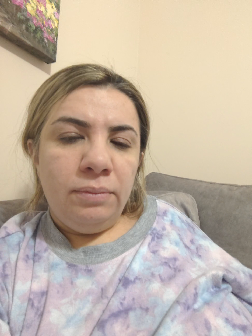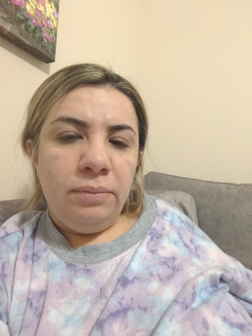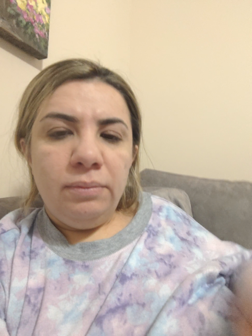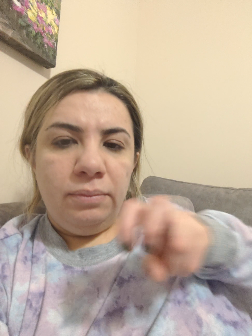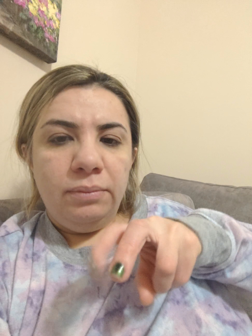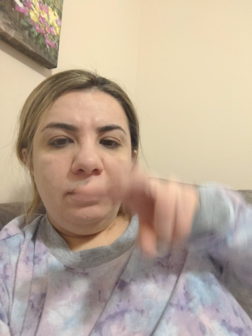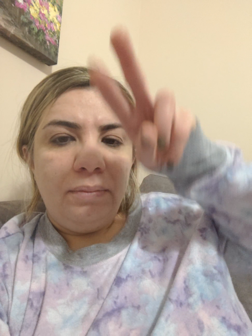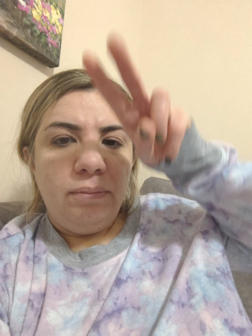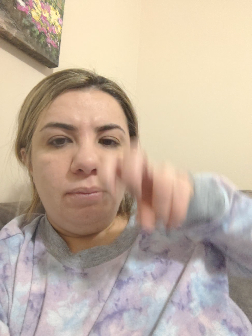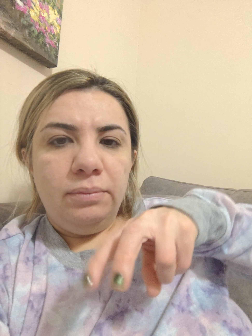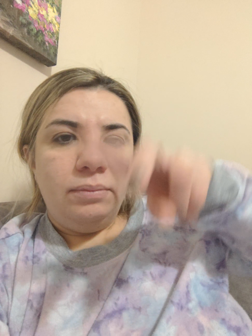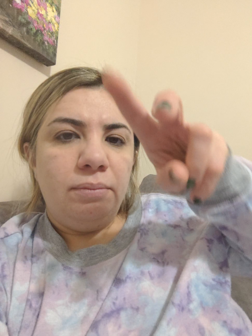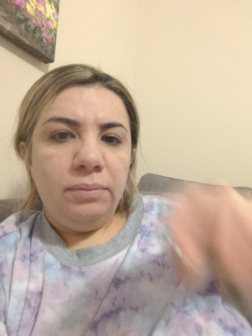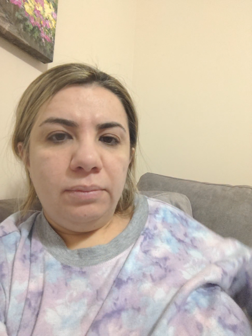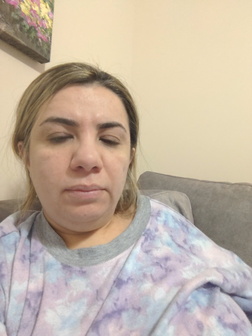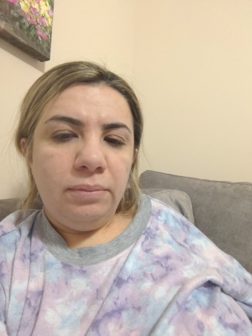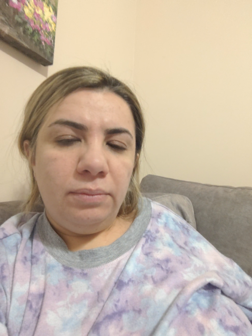stairs